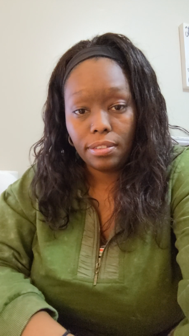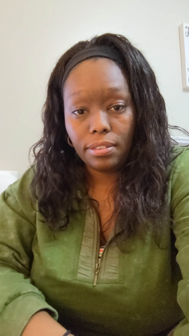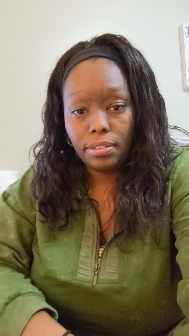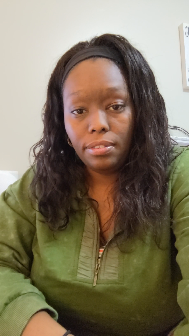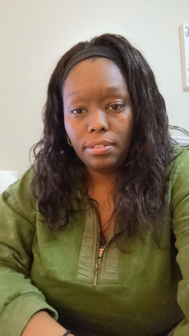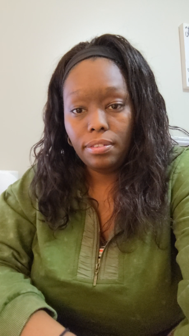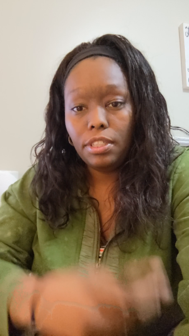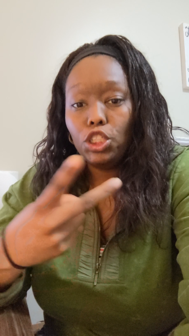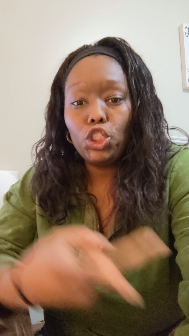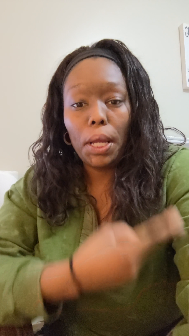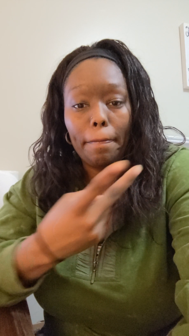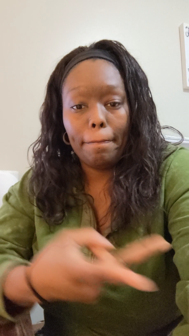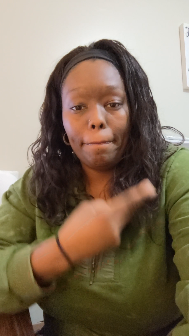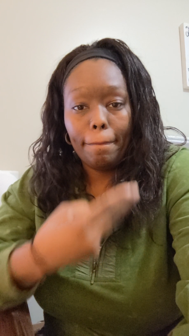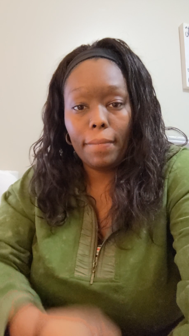sheep